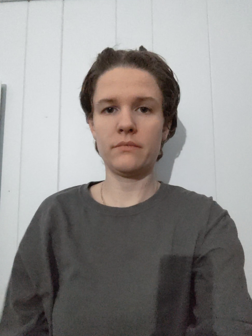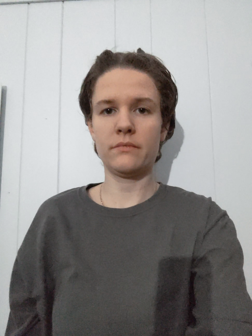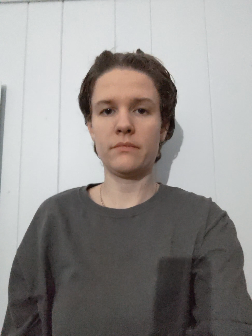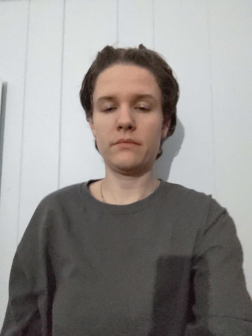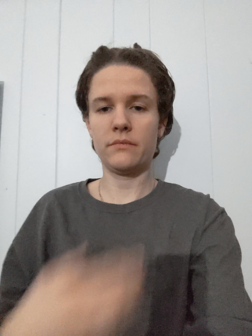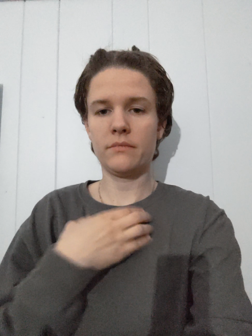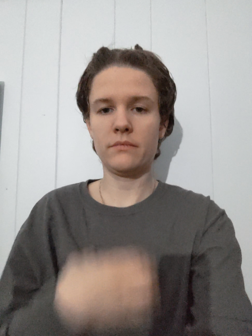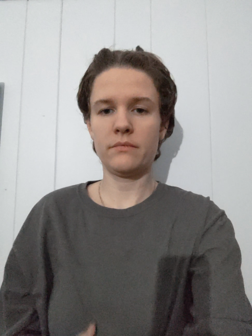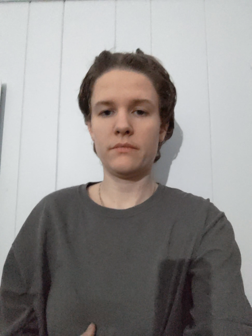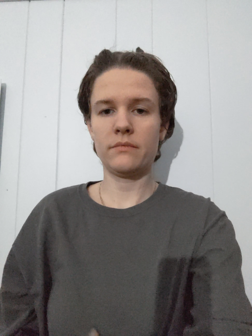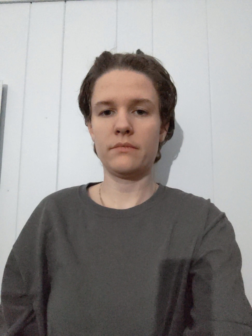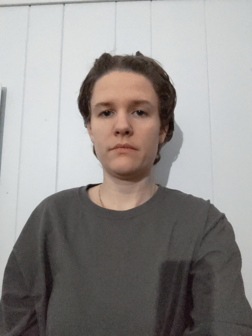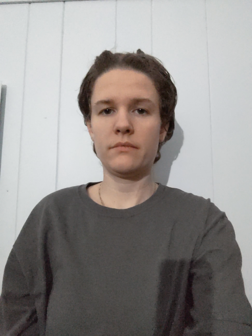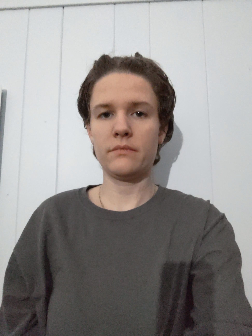hungry